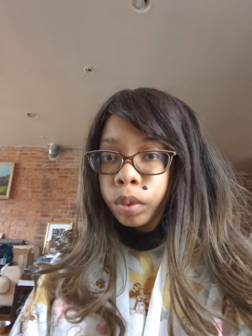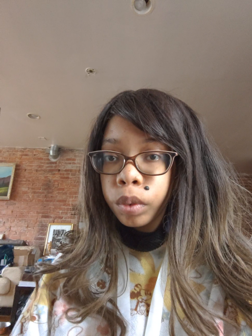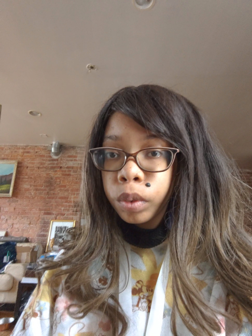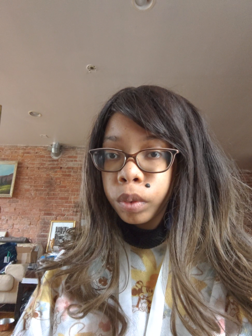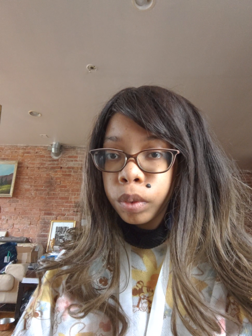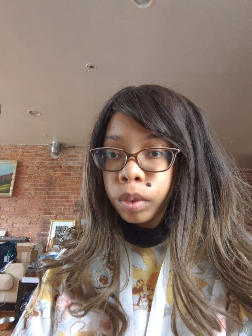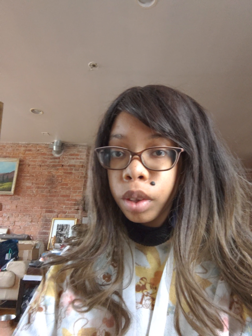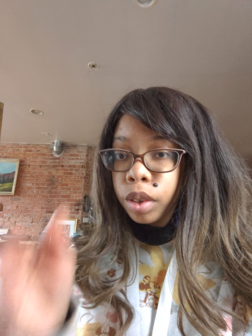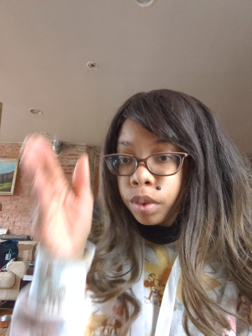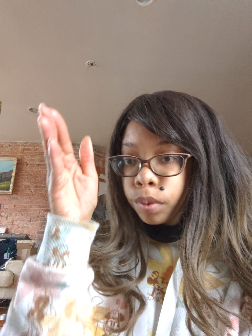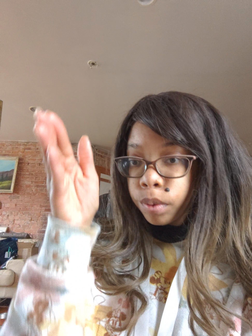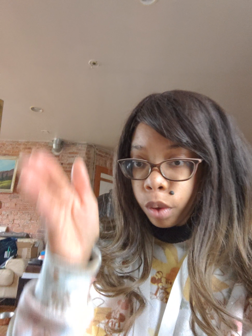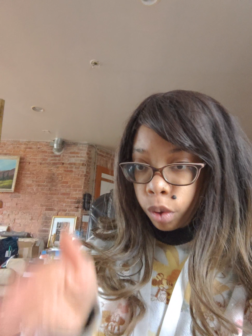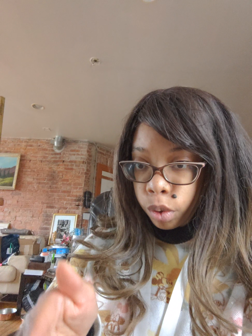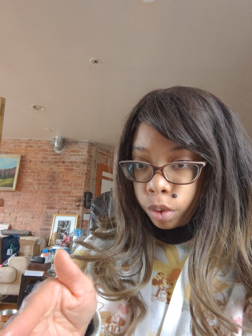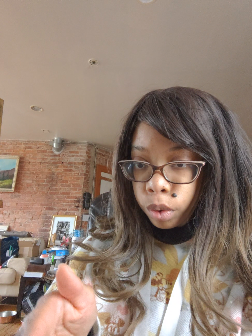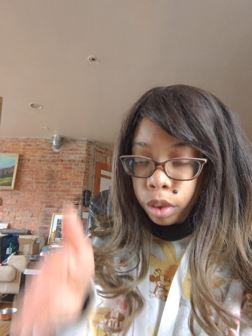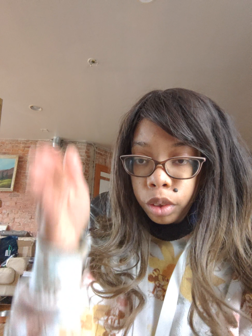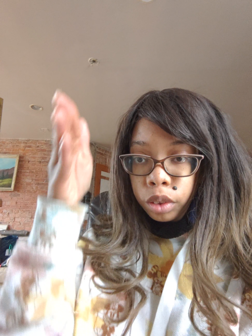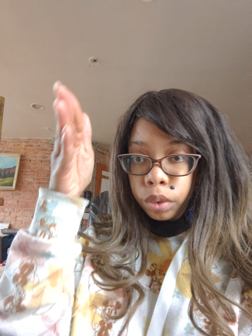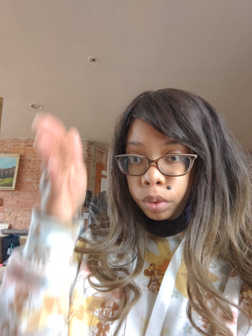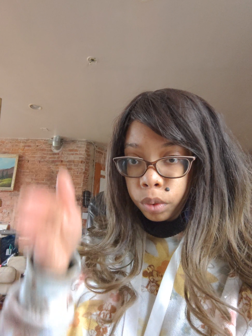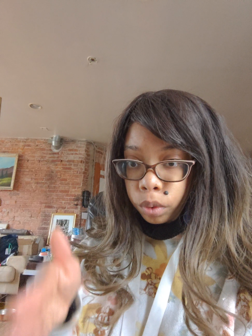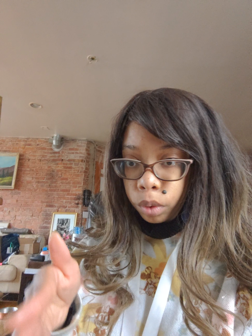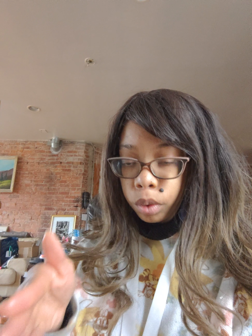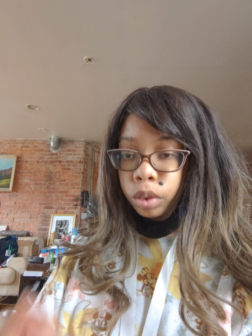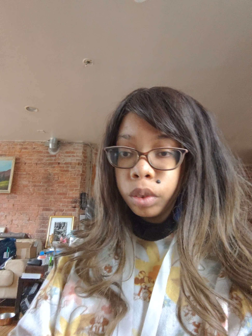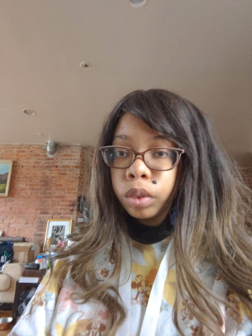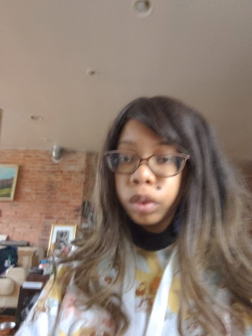person